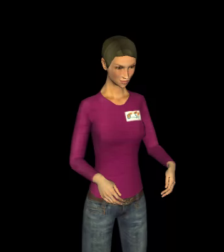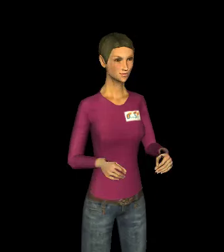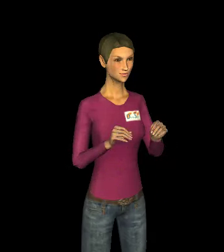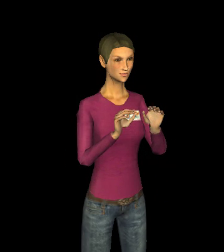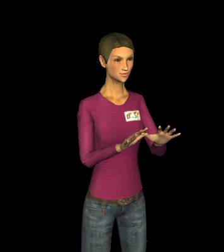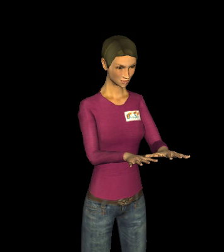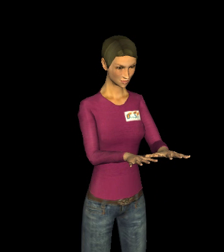يتخلى